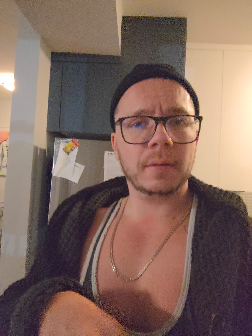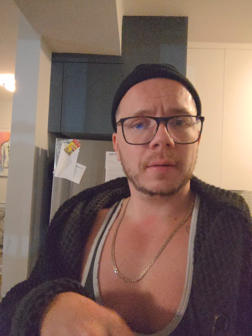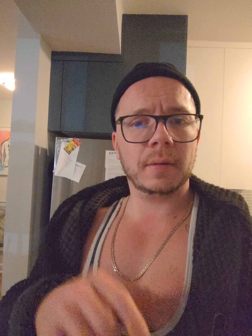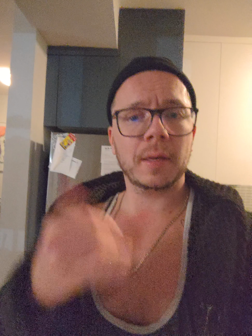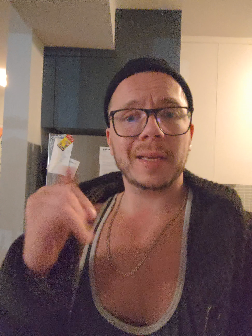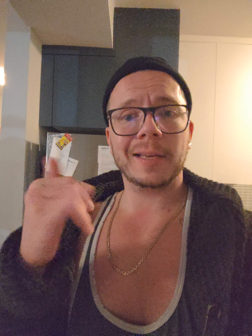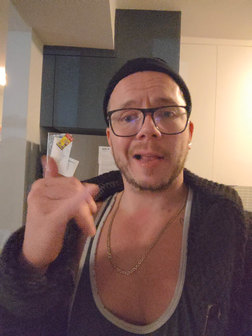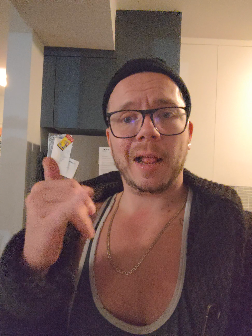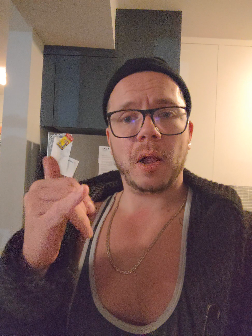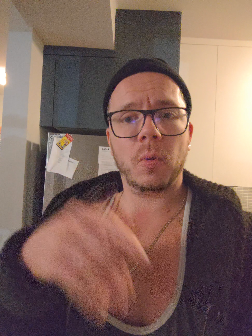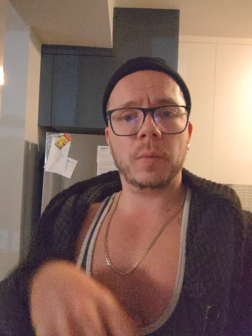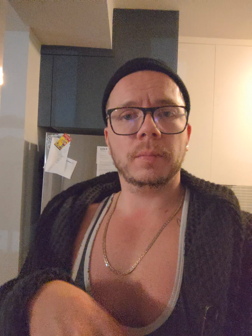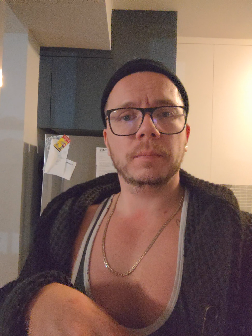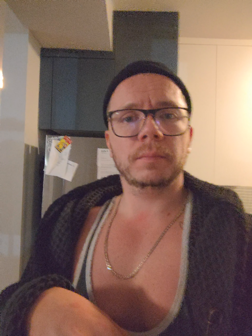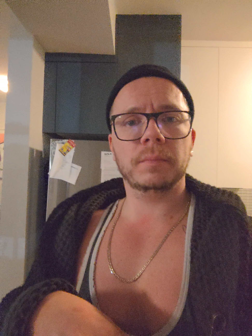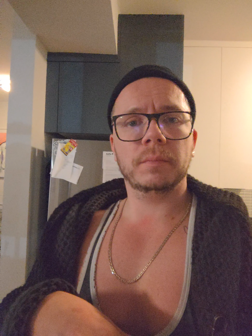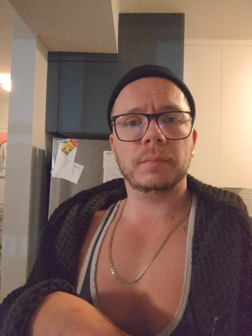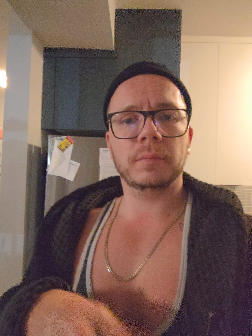yellow